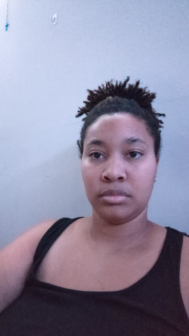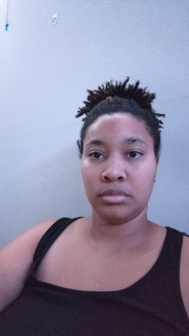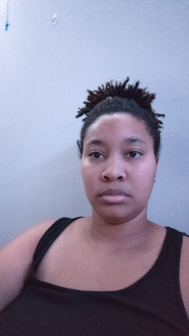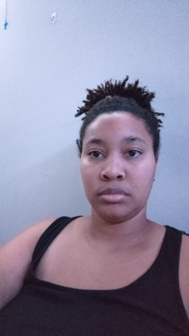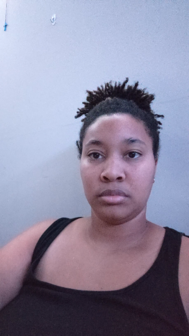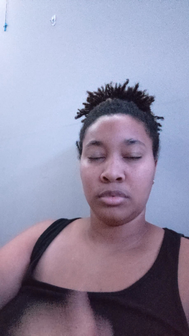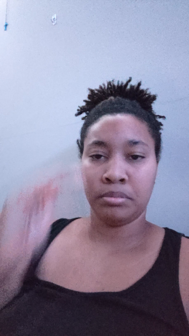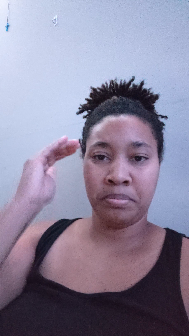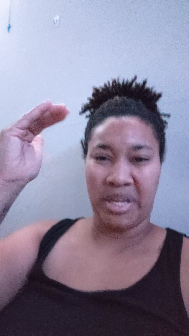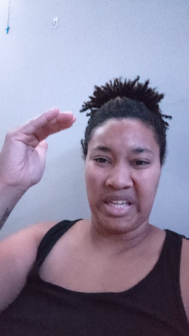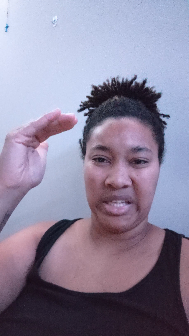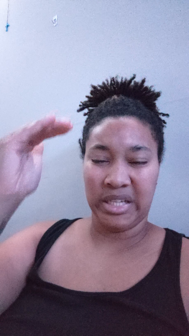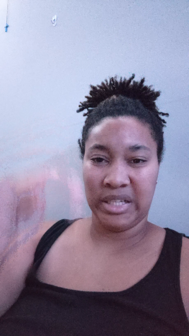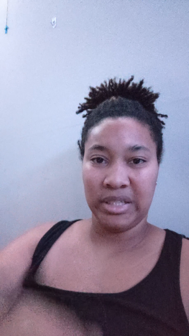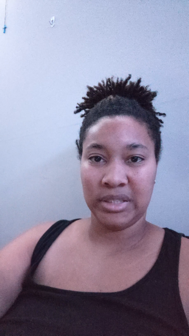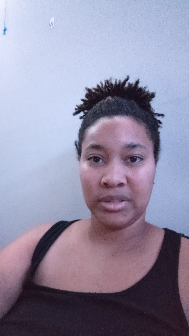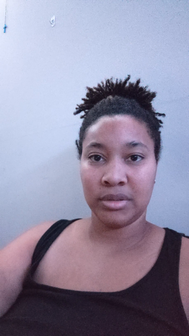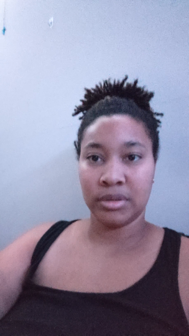big